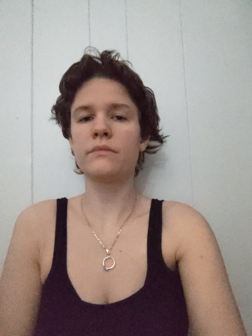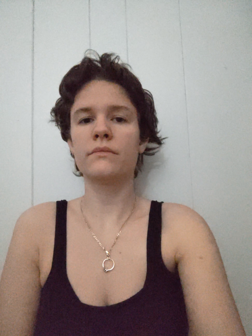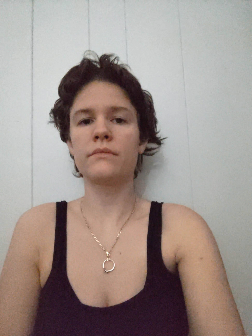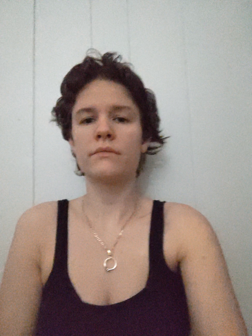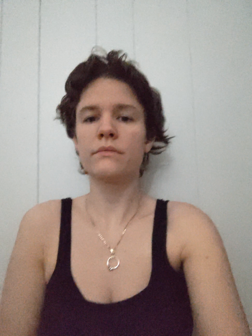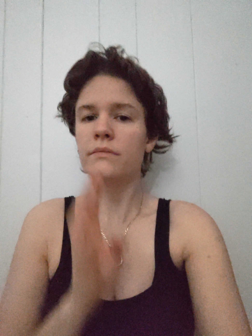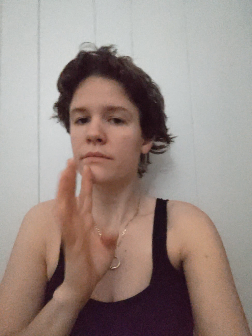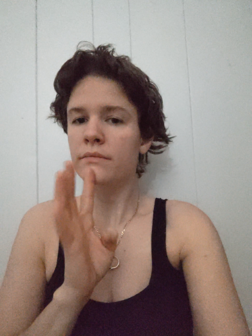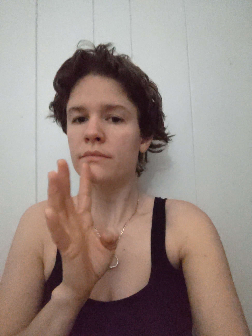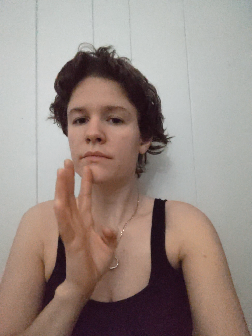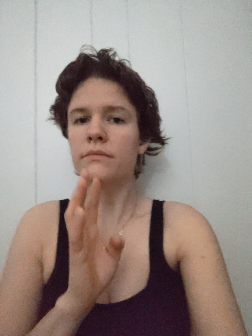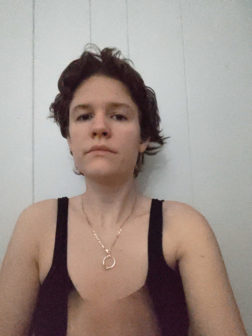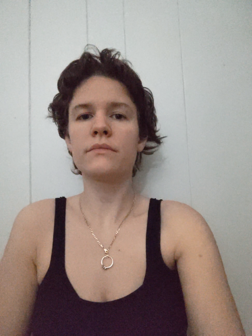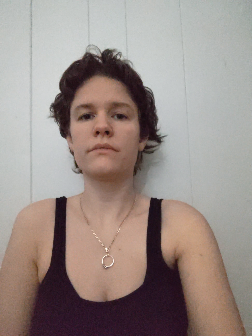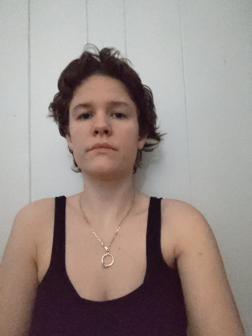talk